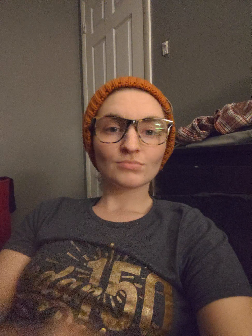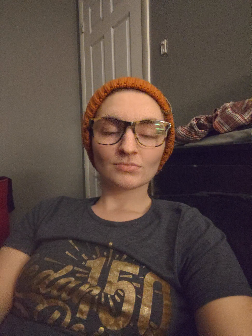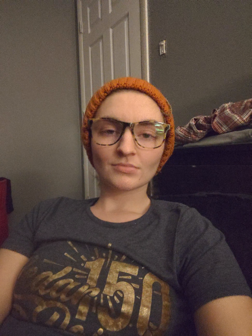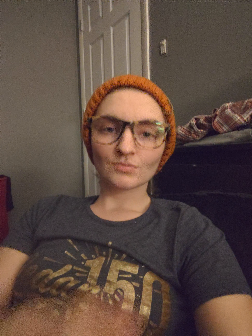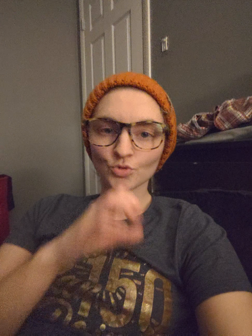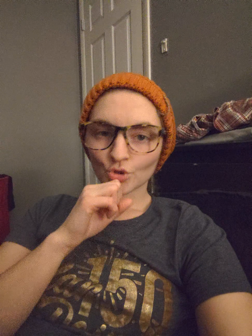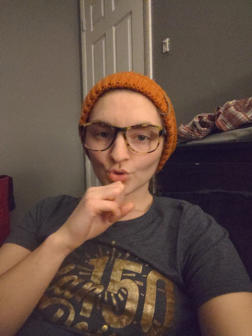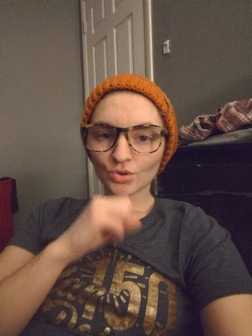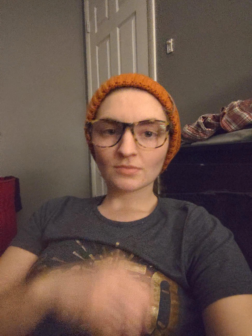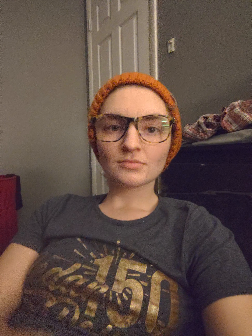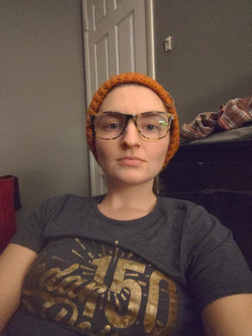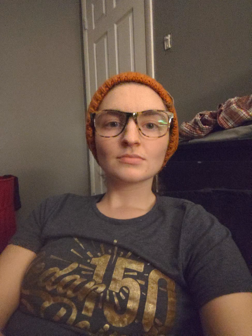orange